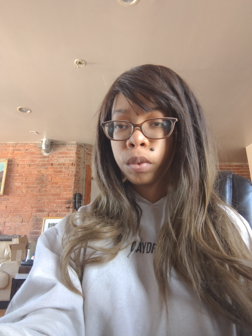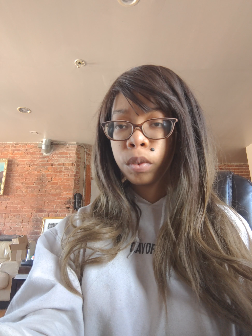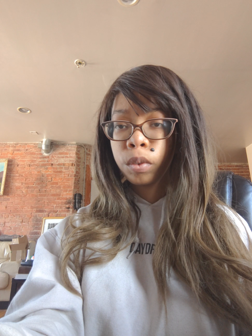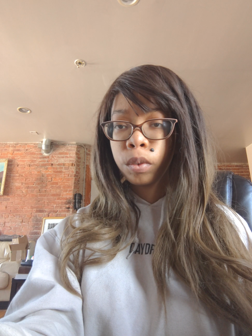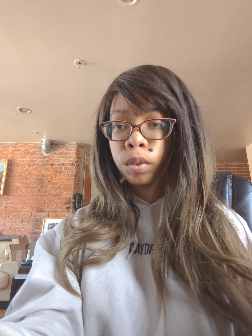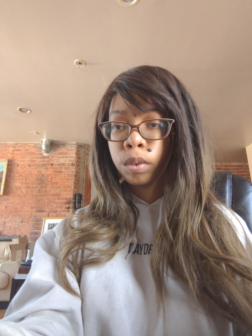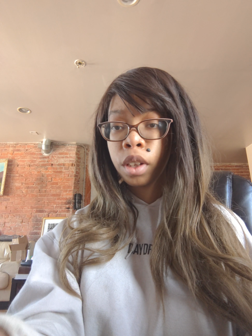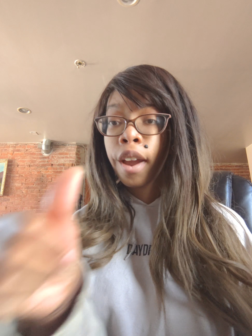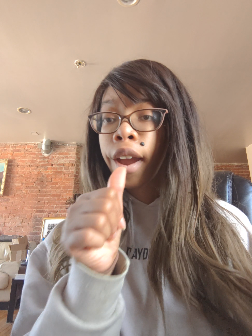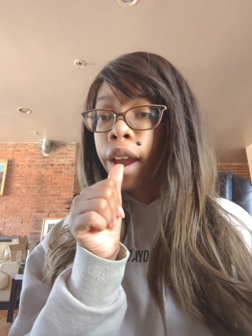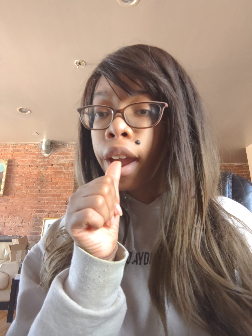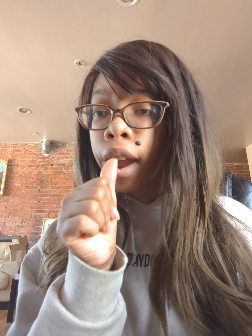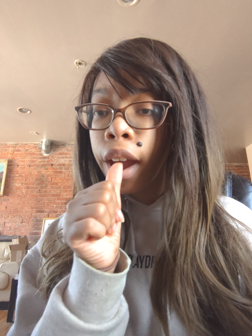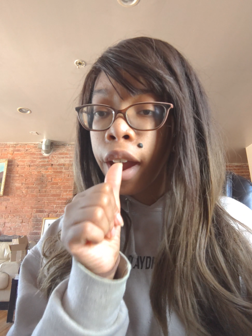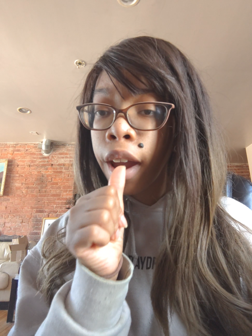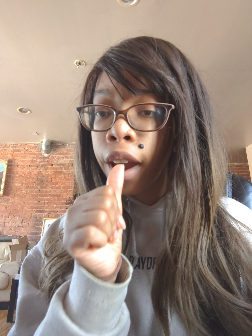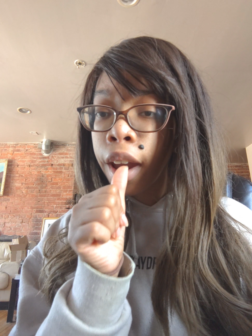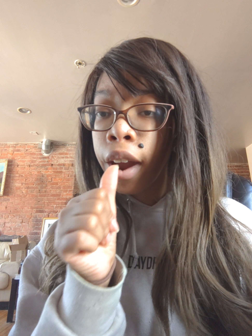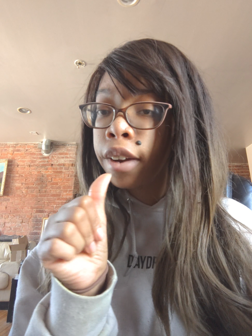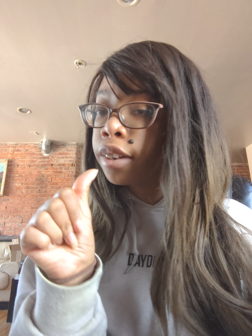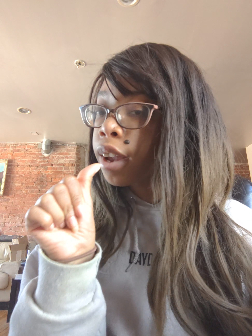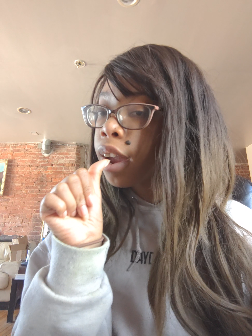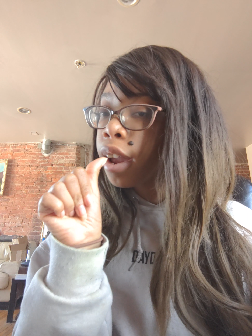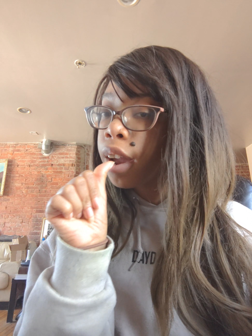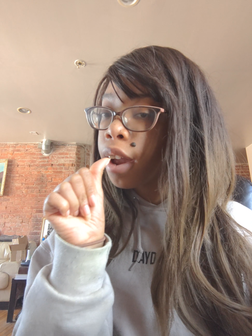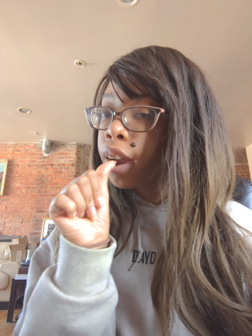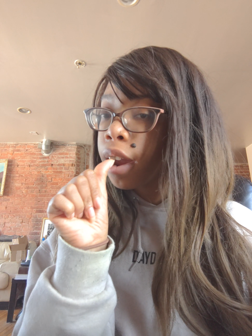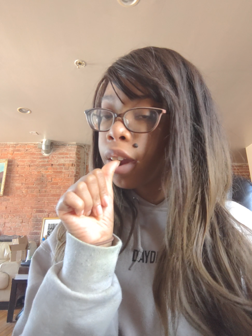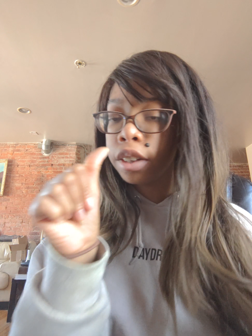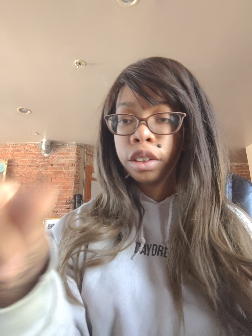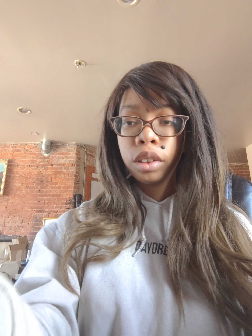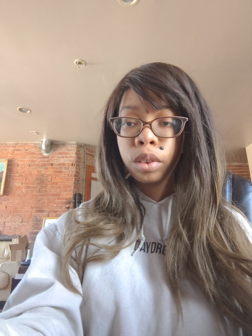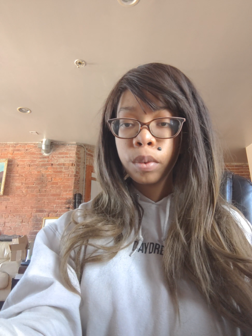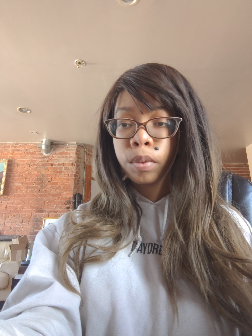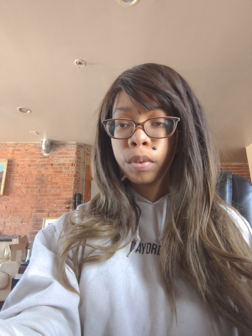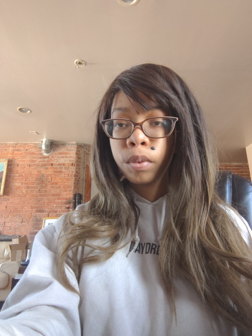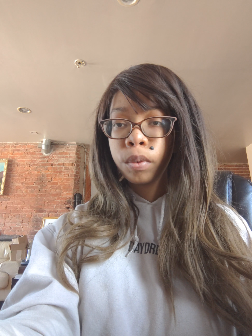nuts